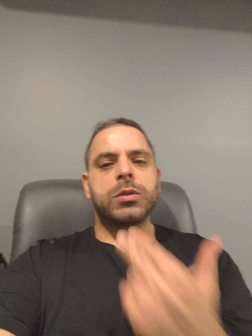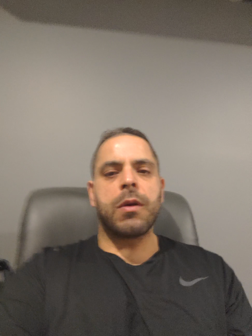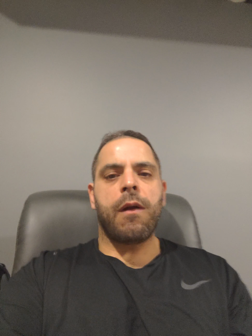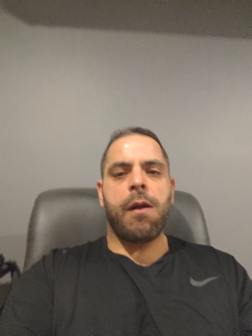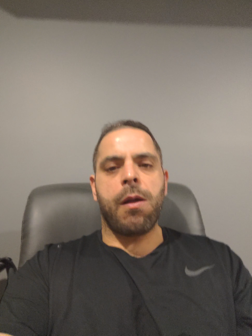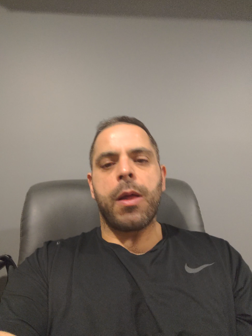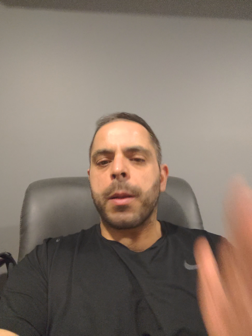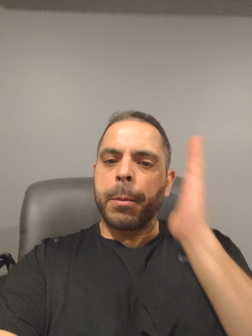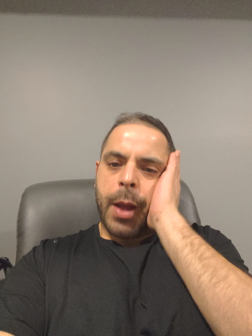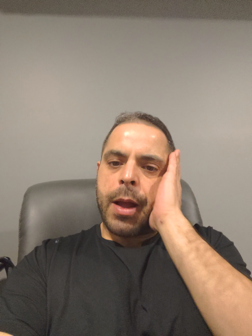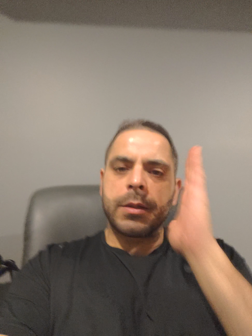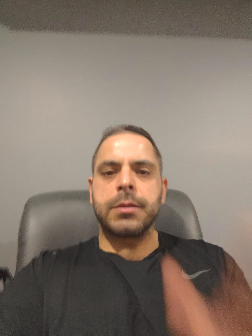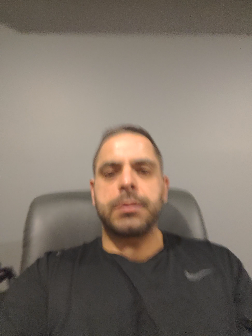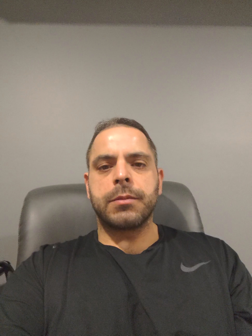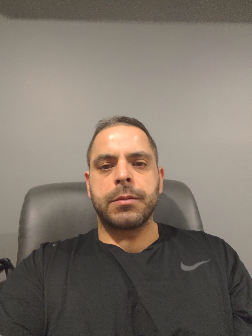bed